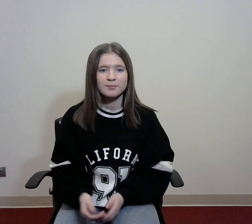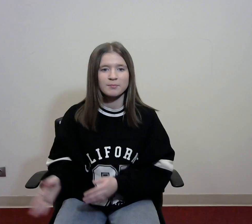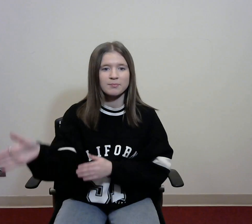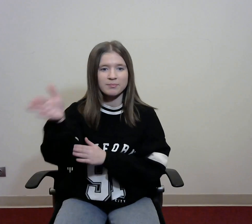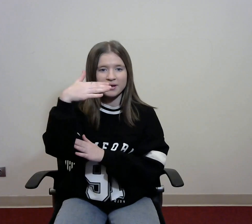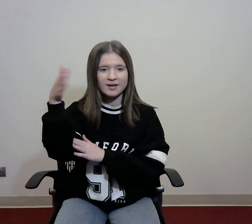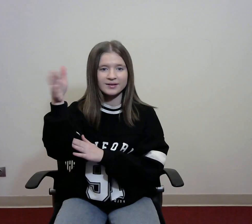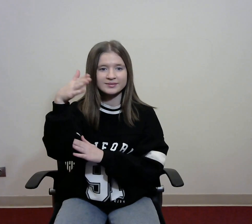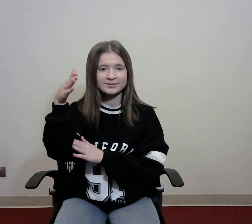bayraq